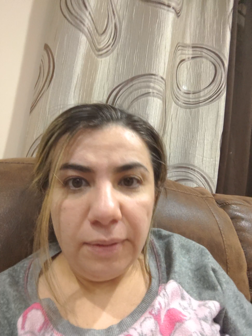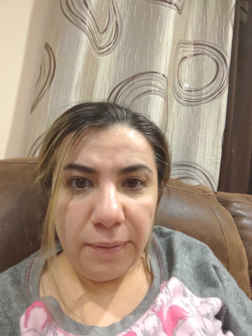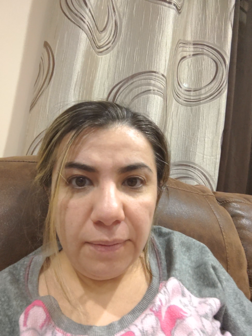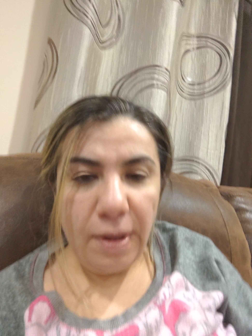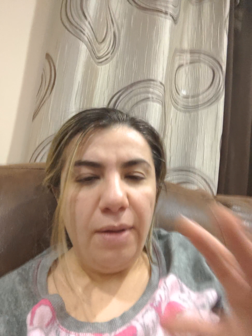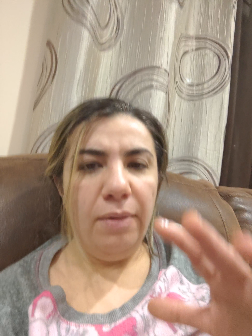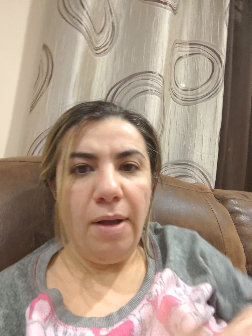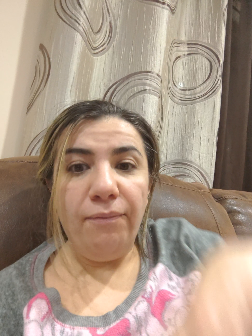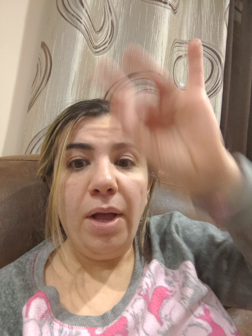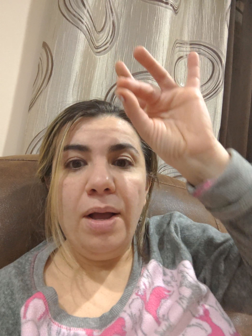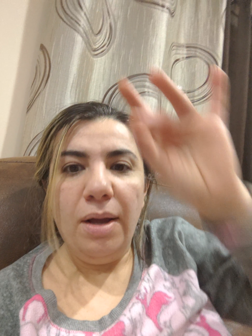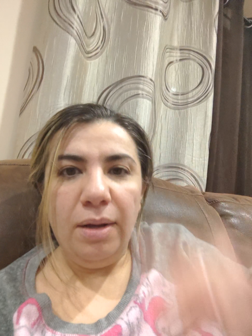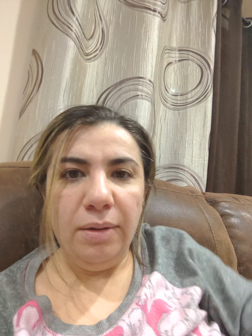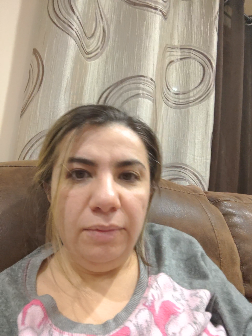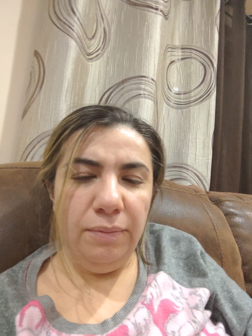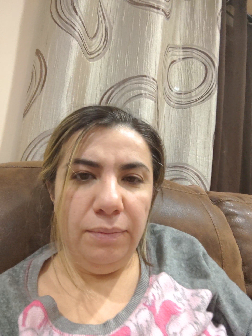find